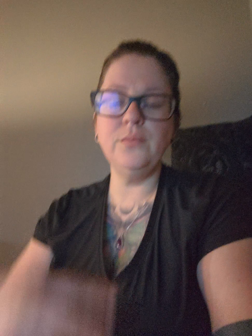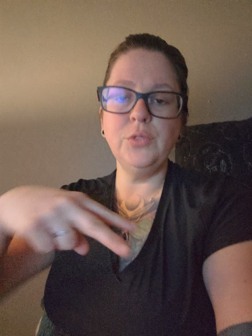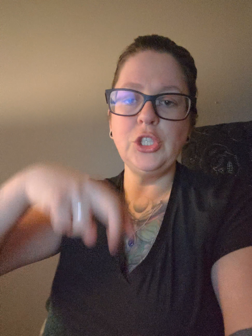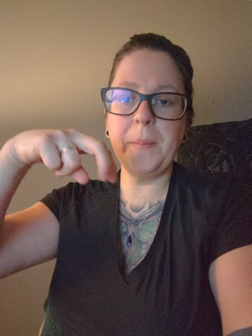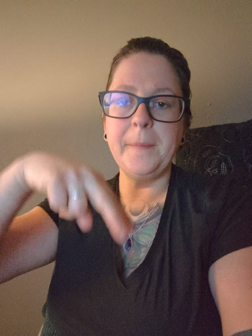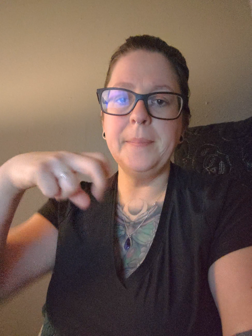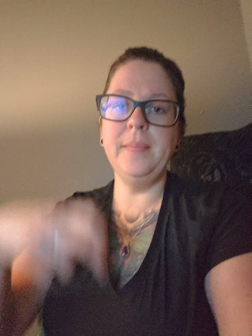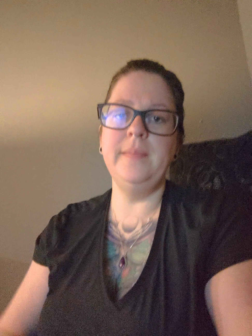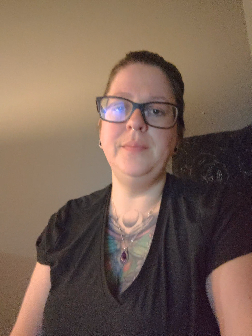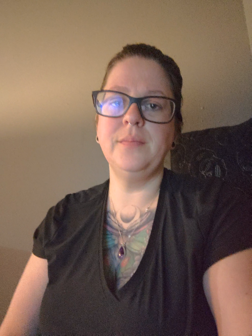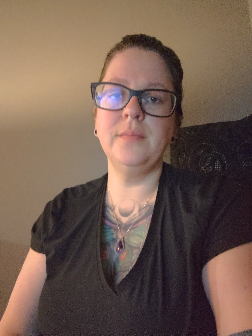jump